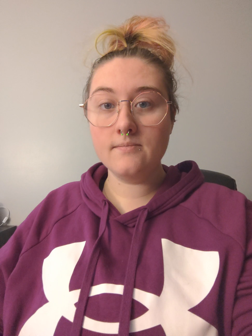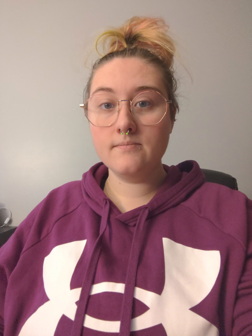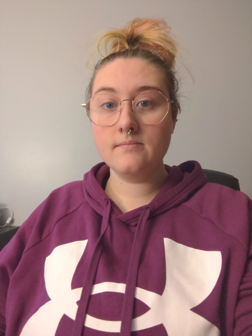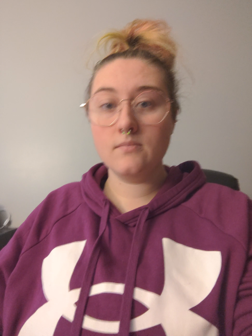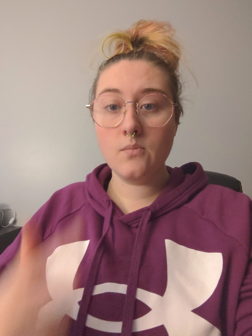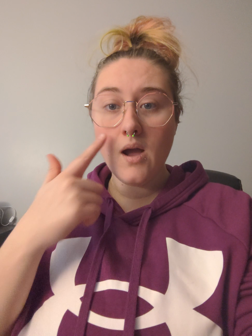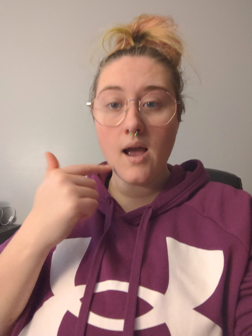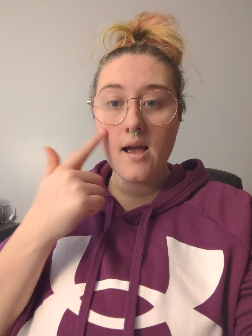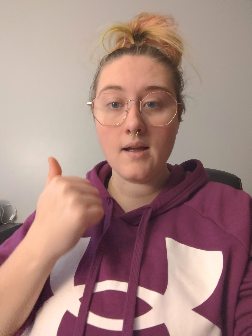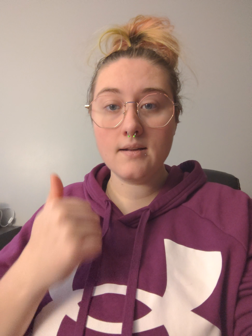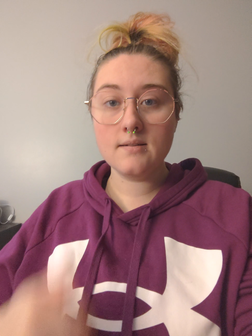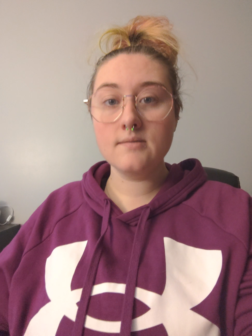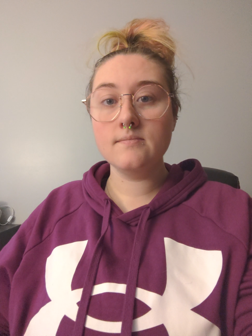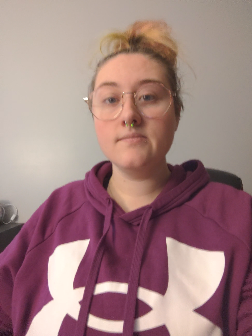cry